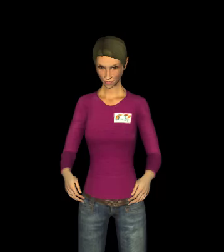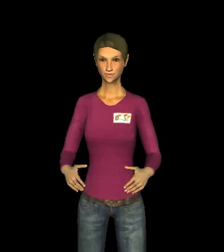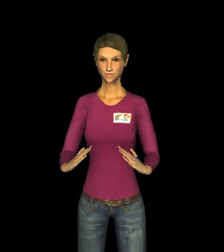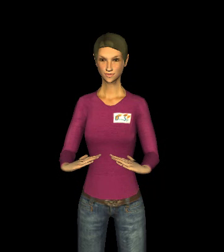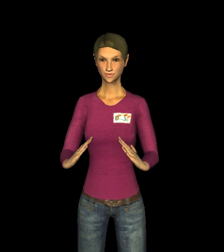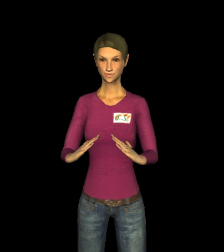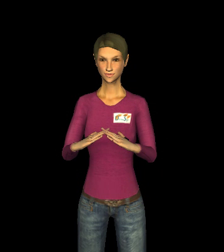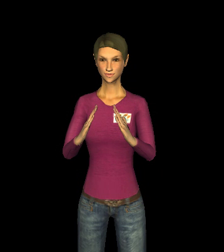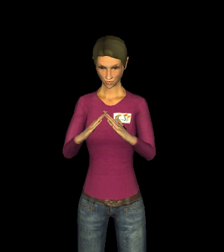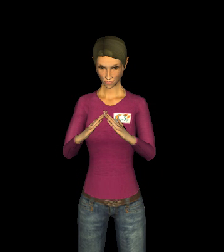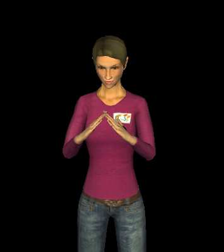جبل